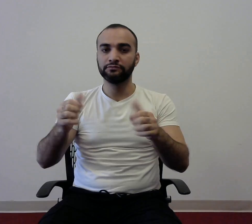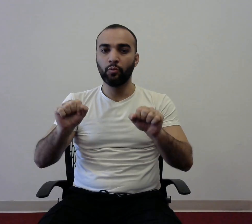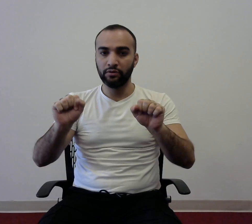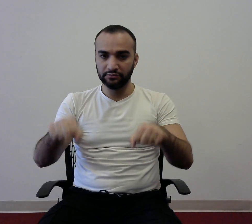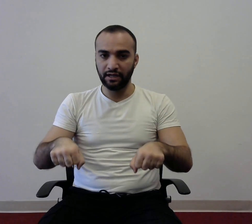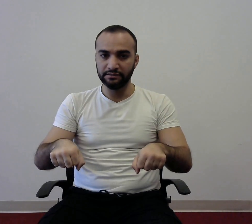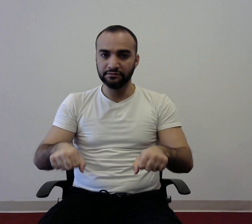olar